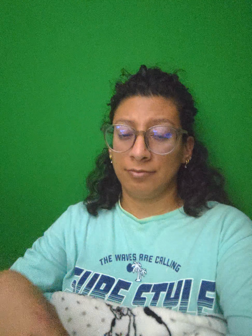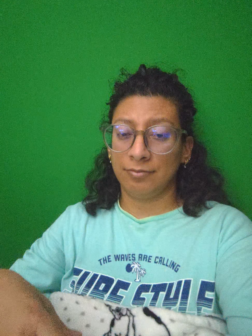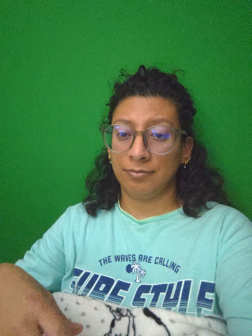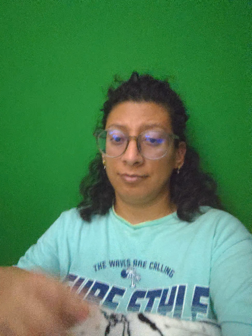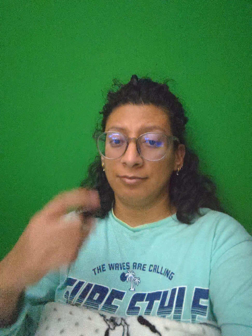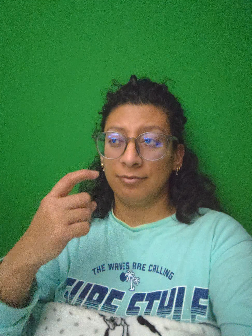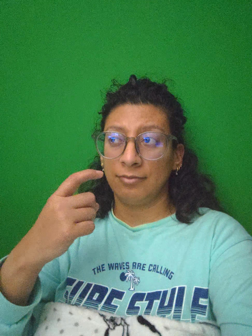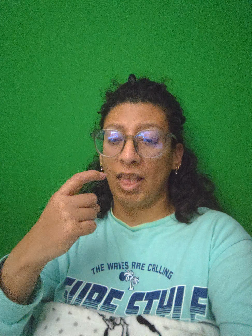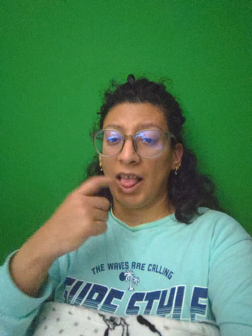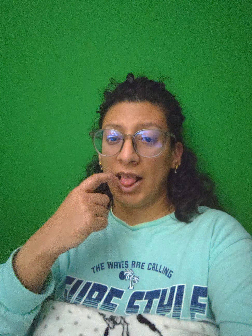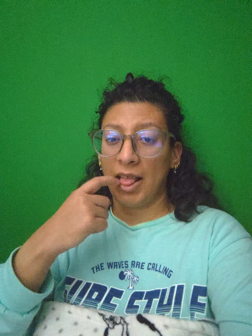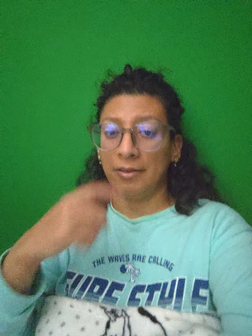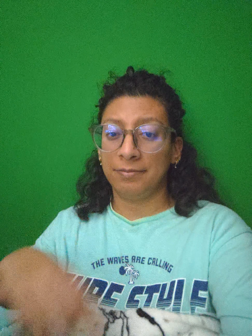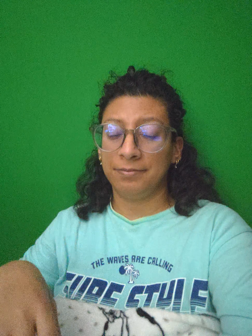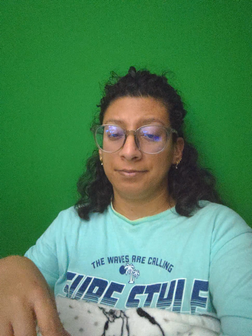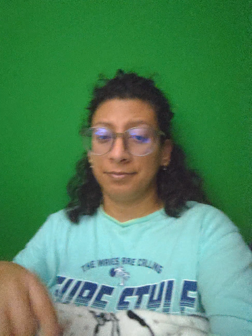tongue